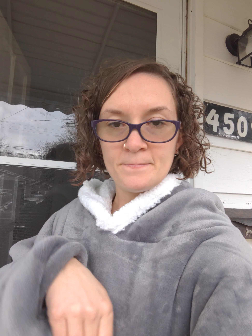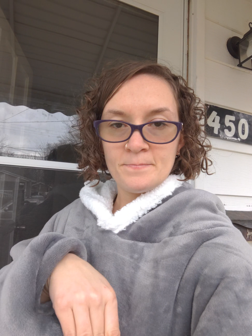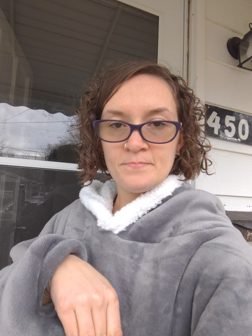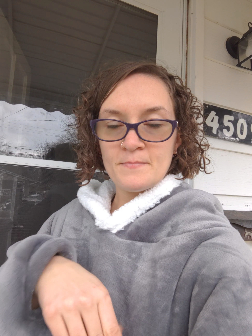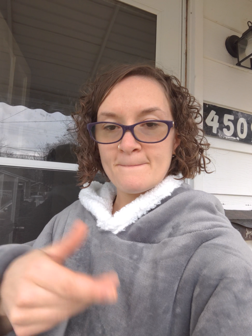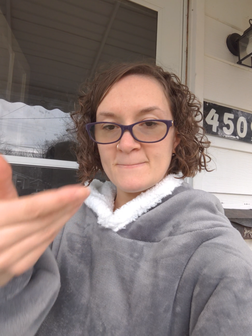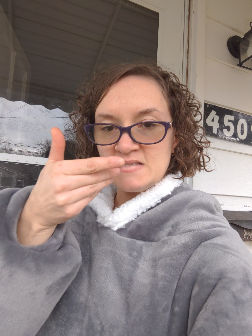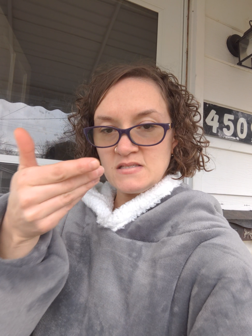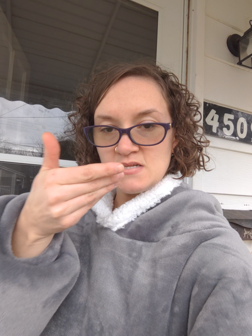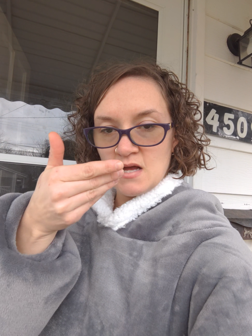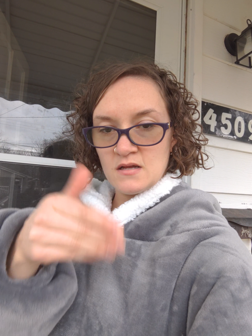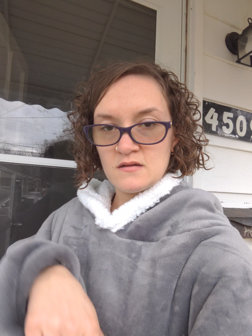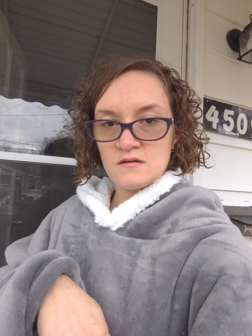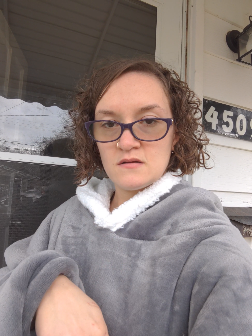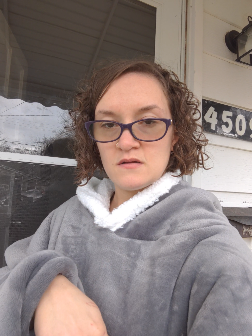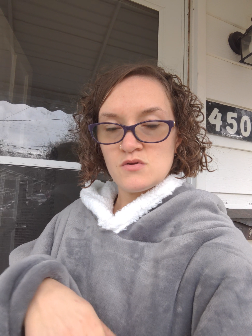pizza